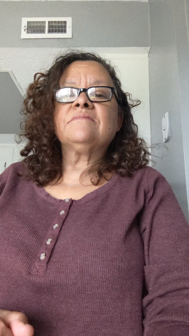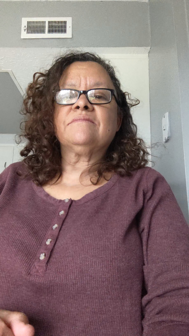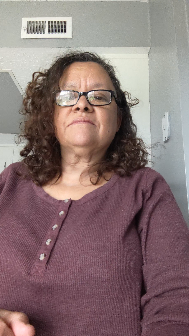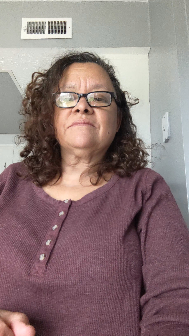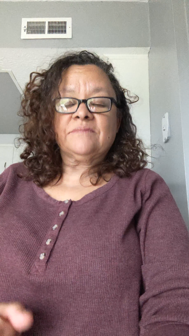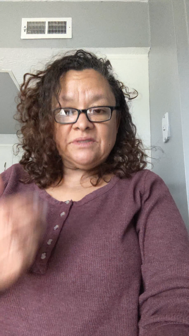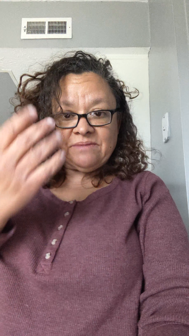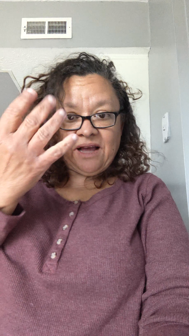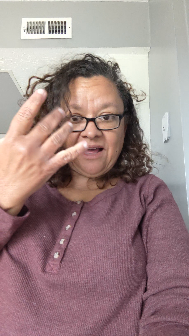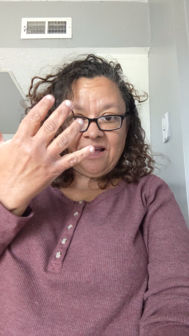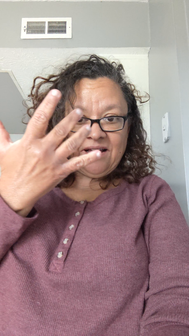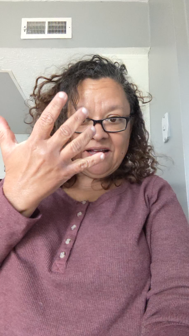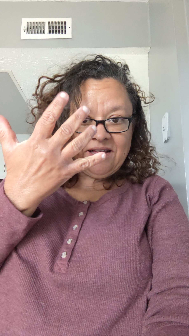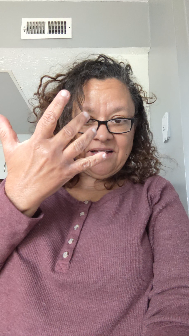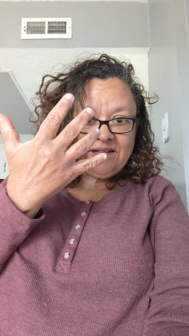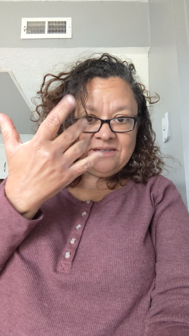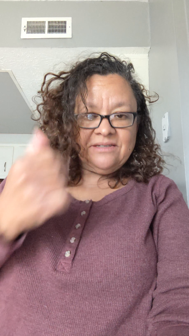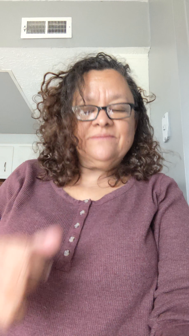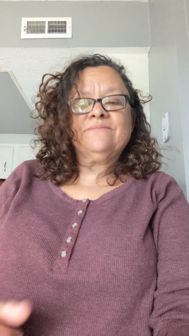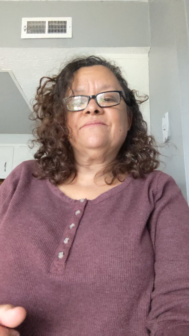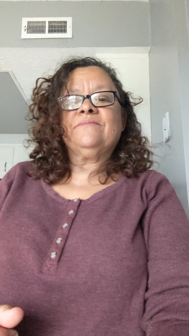hand